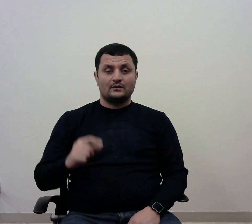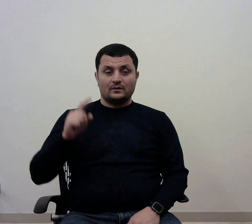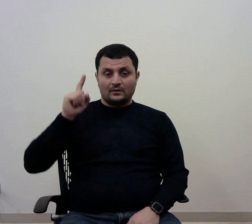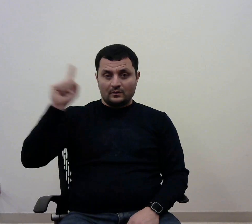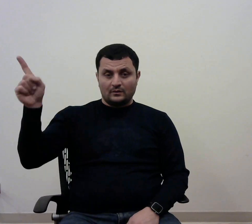O